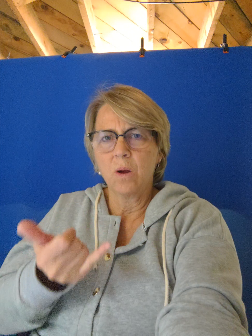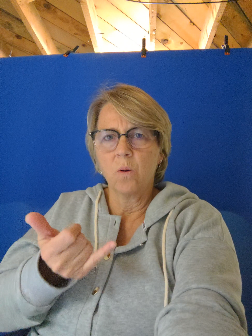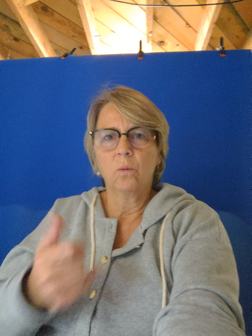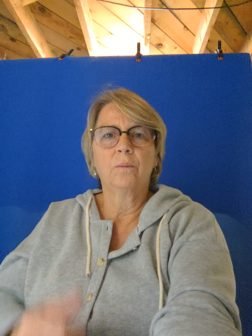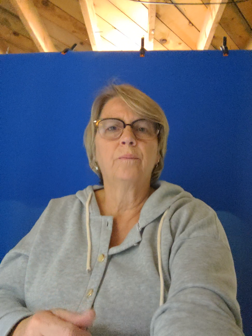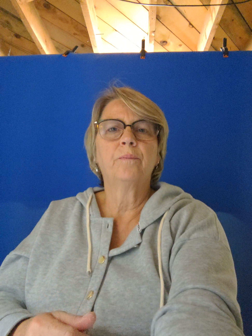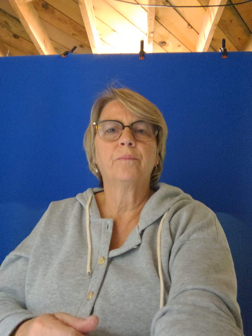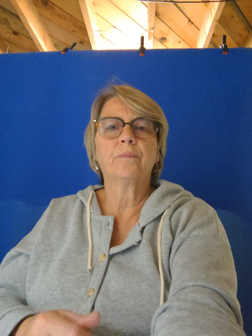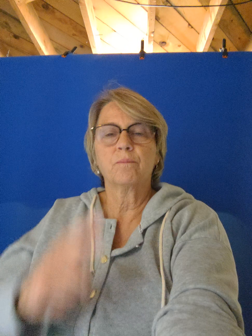now